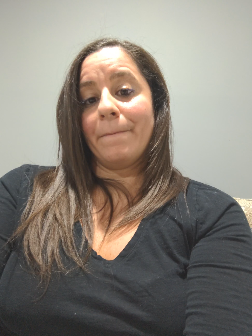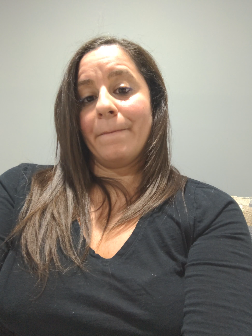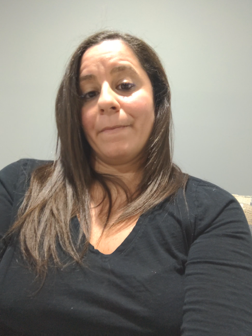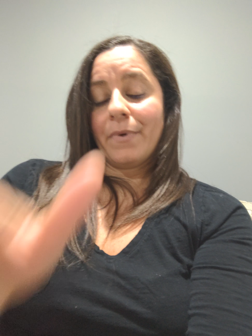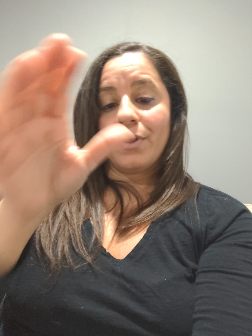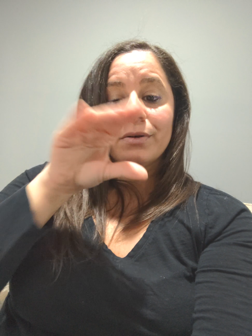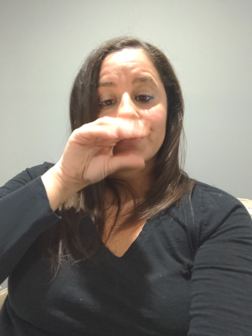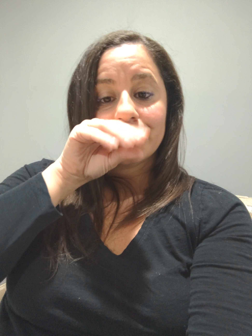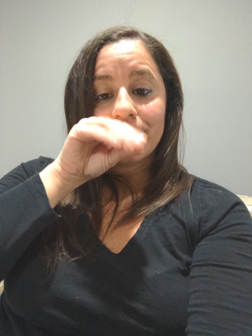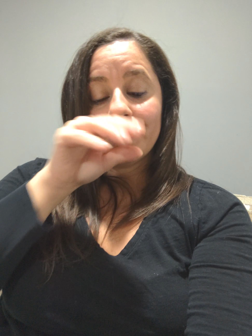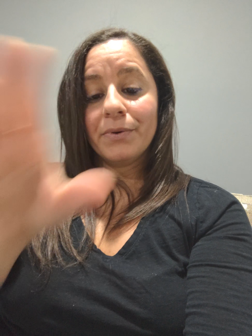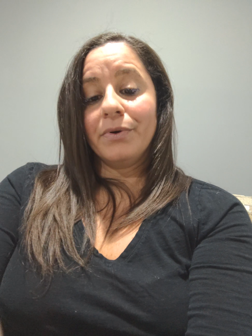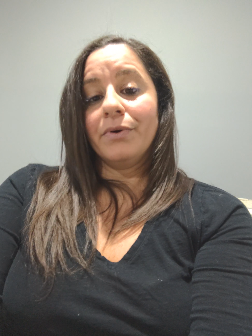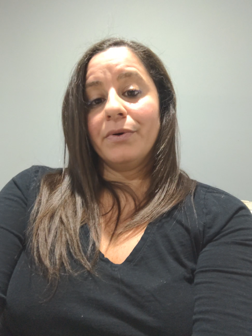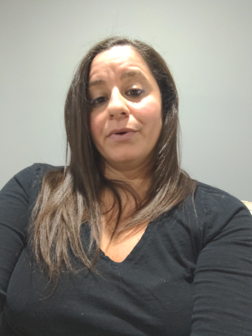goose